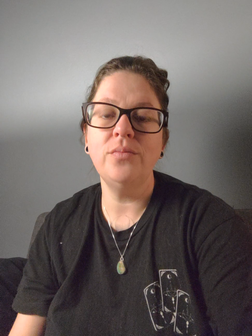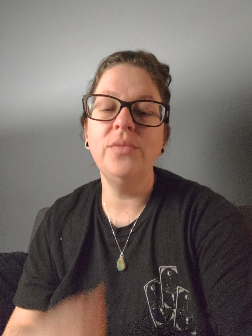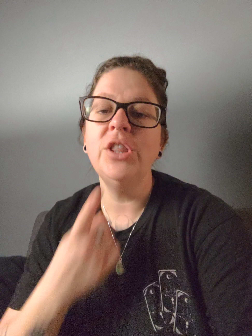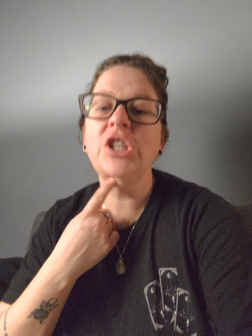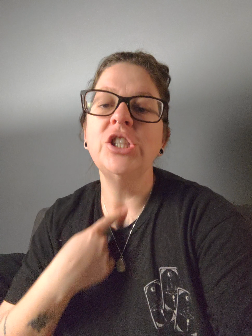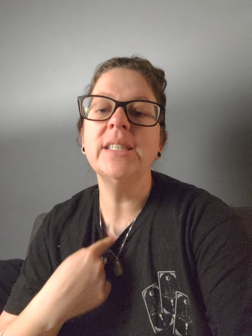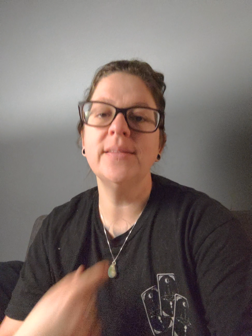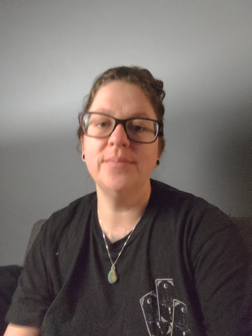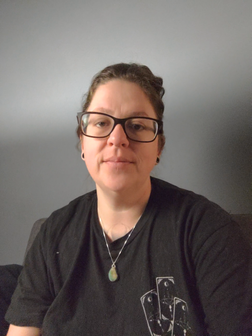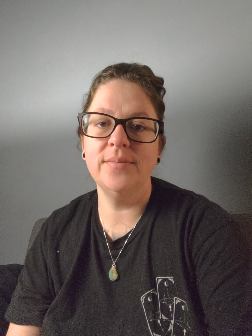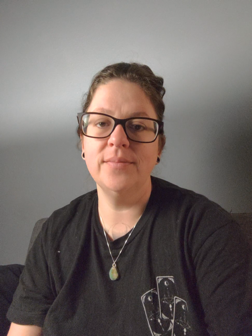thirsty